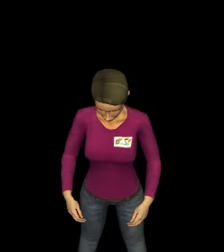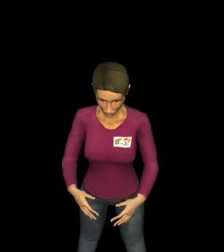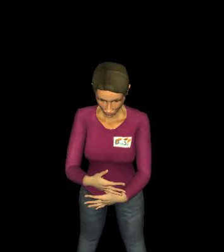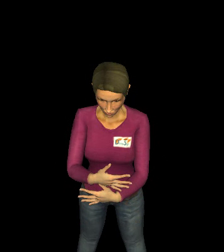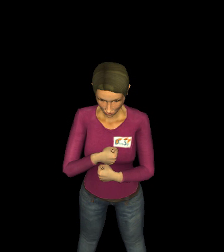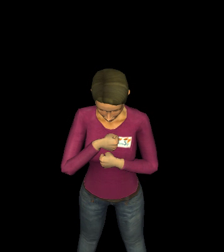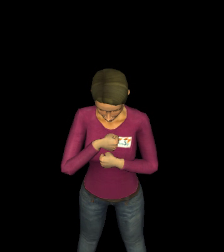يستقبل